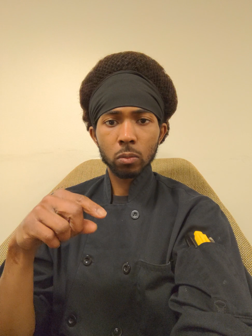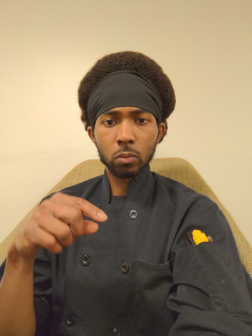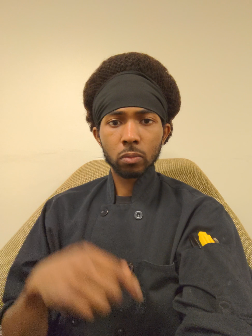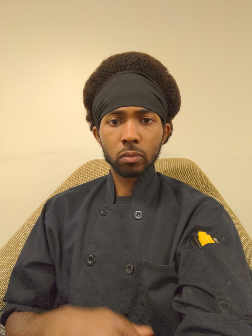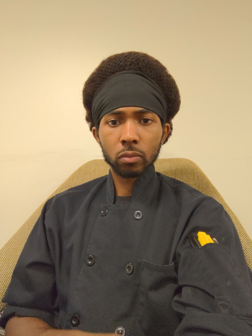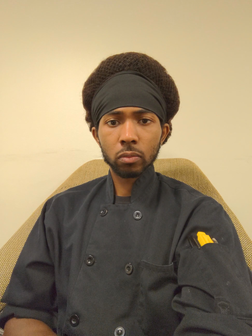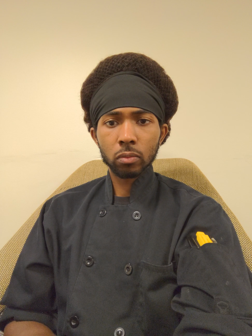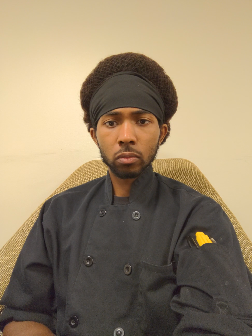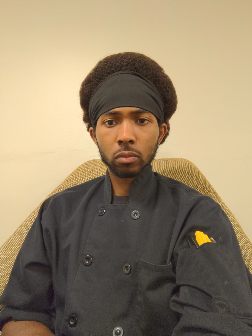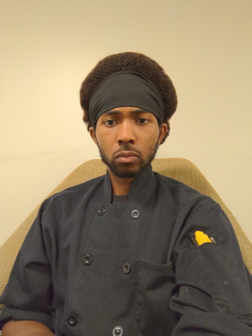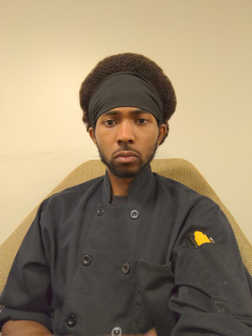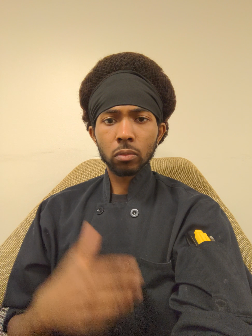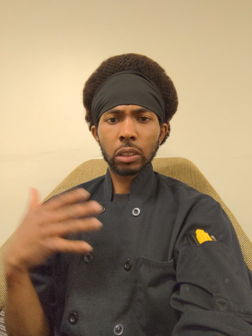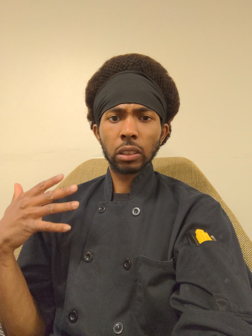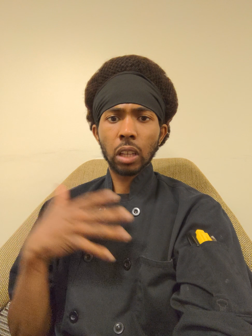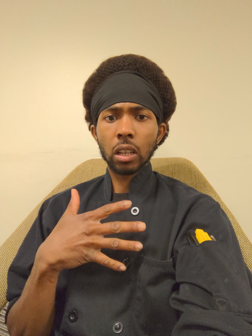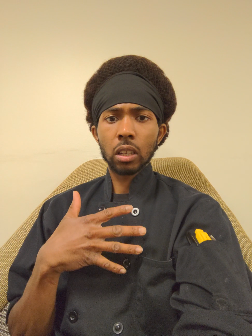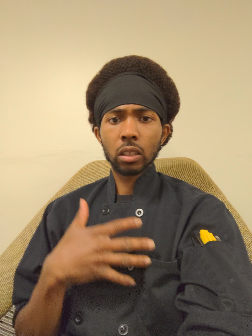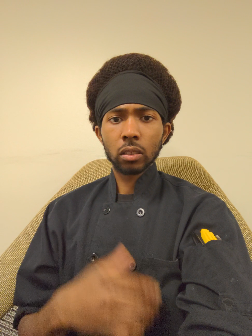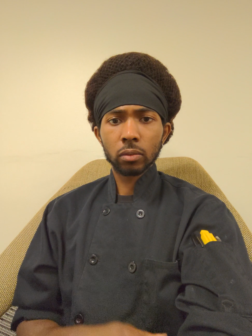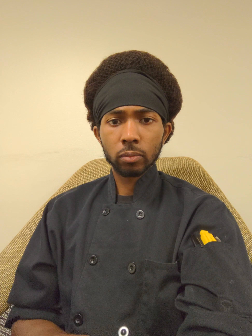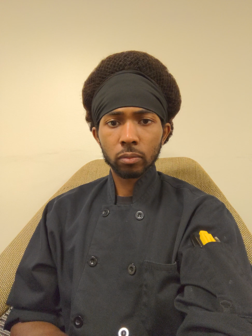scared